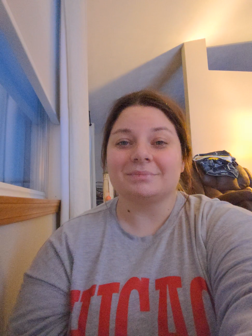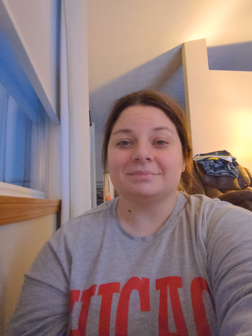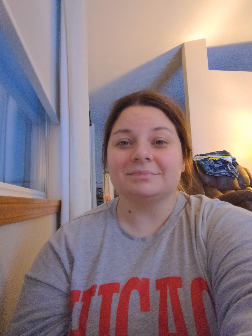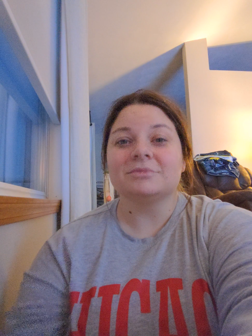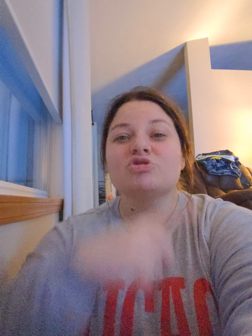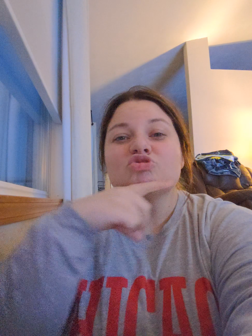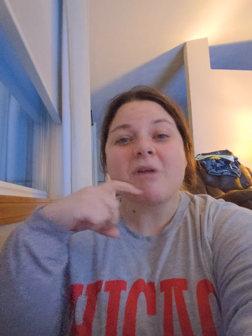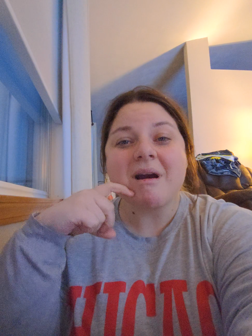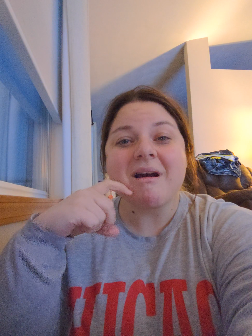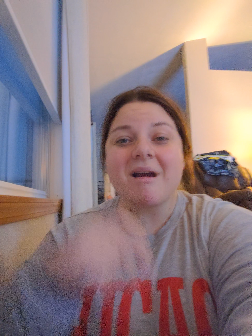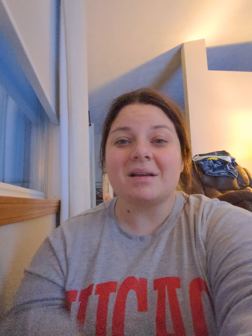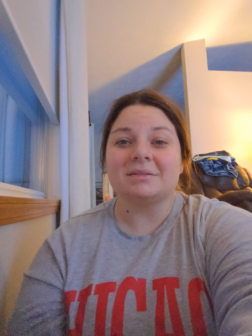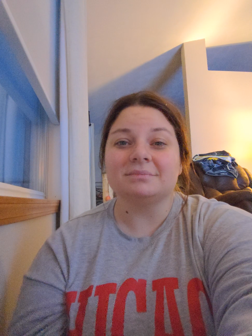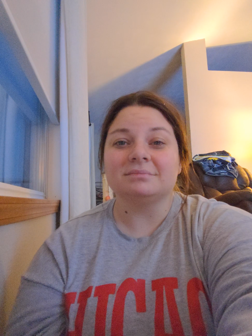dry